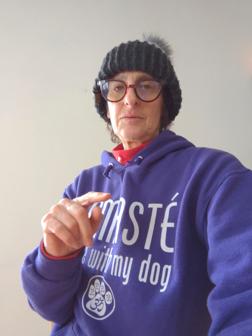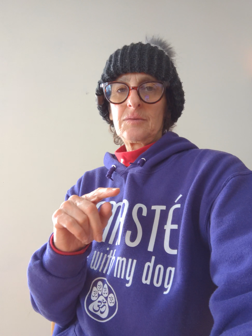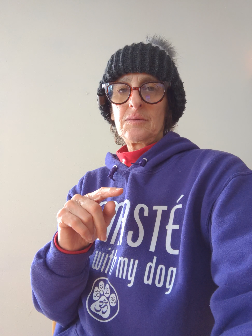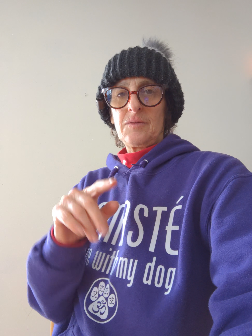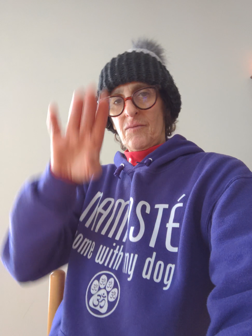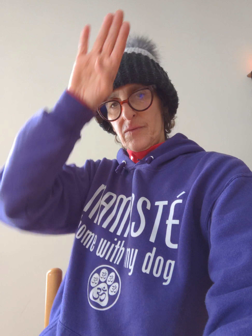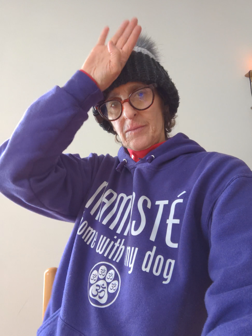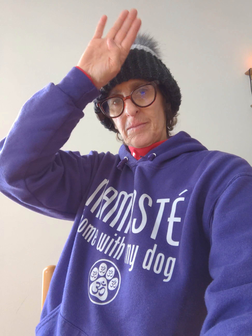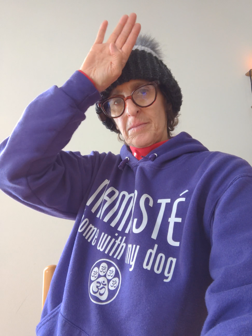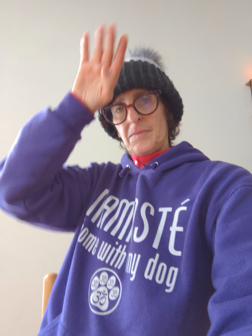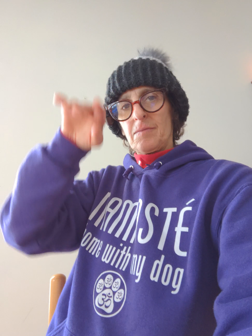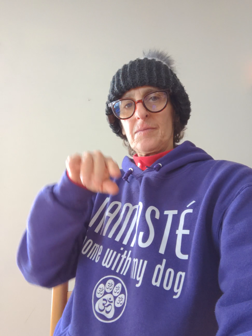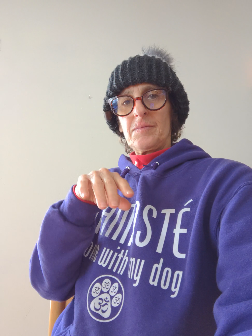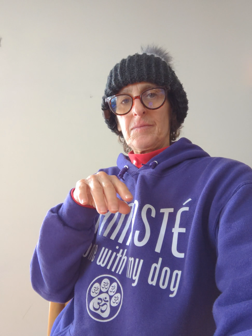fireman